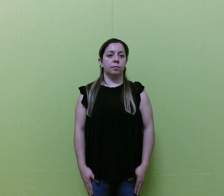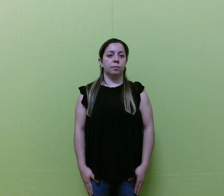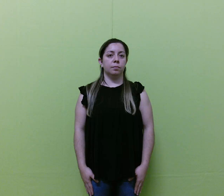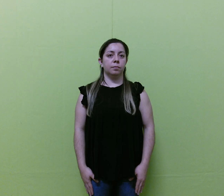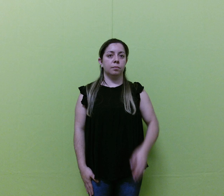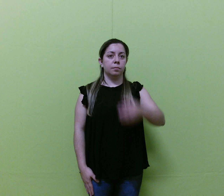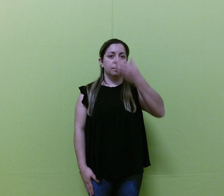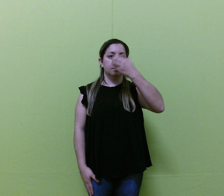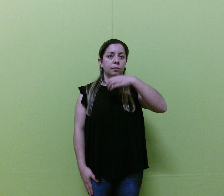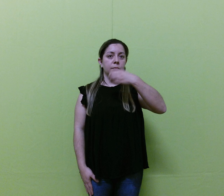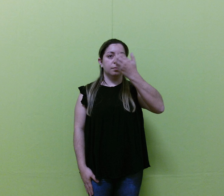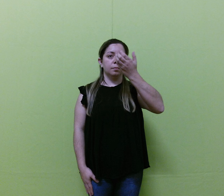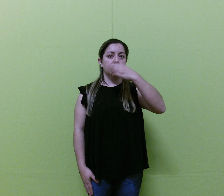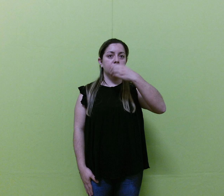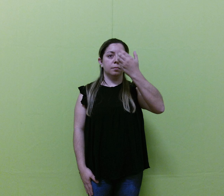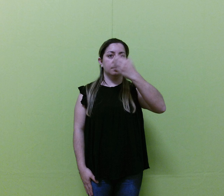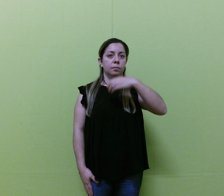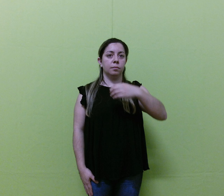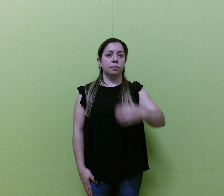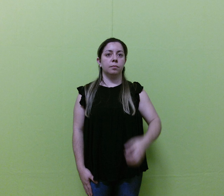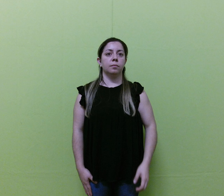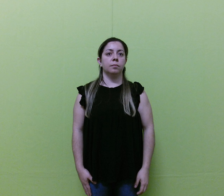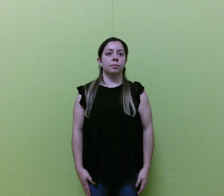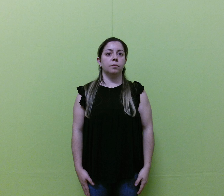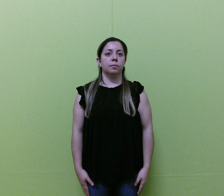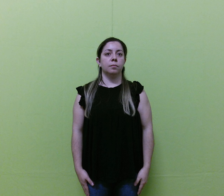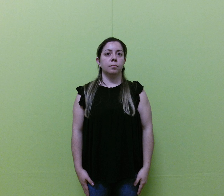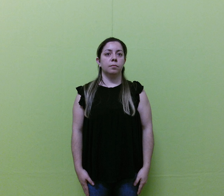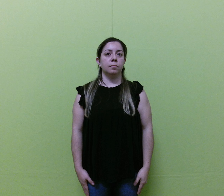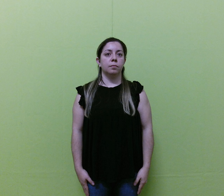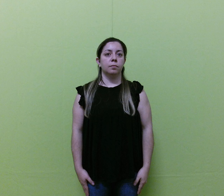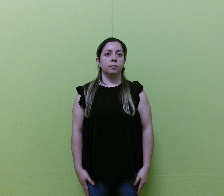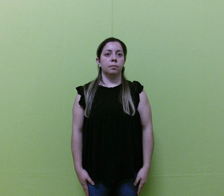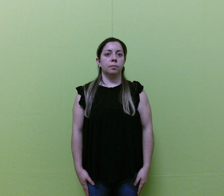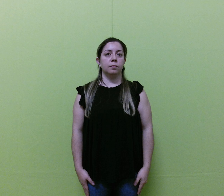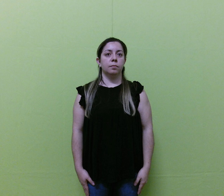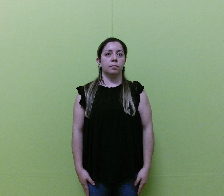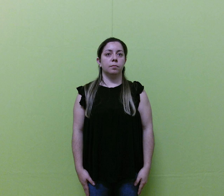maçã